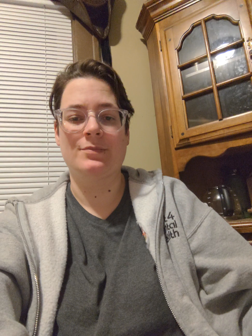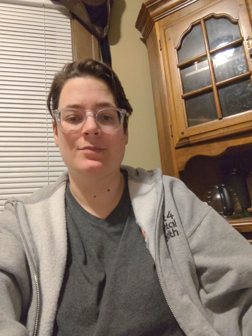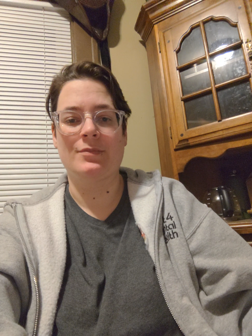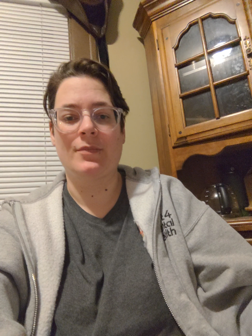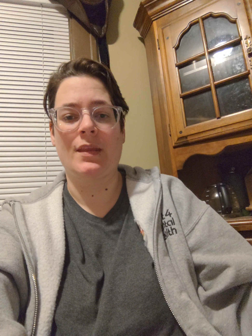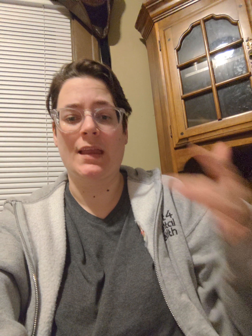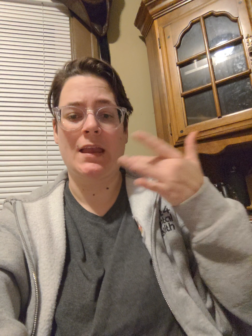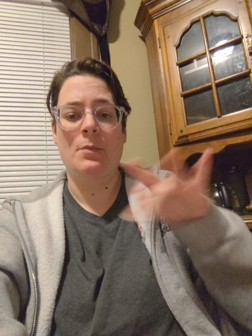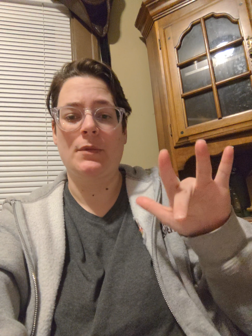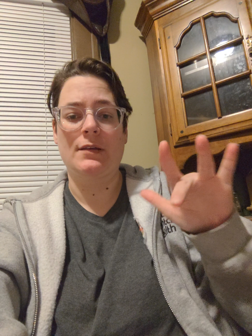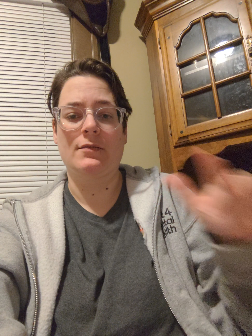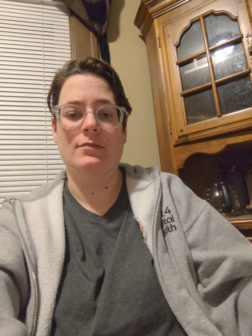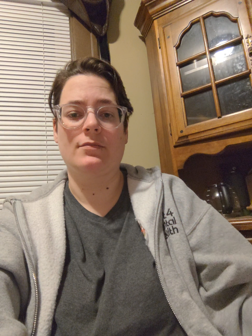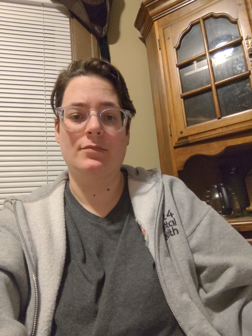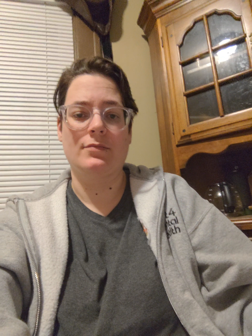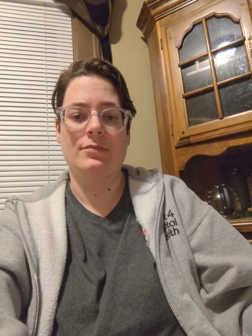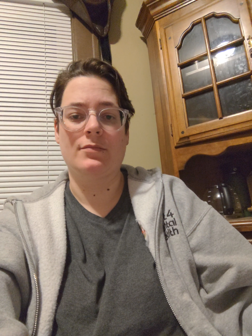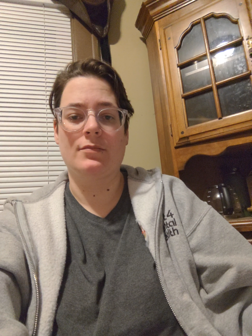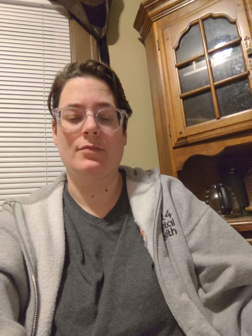empty